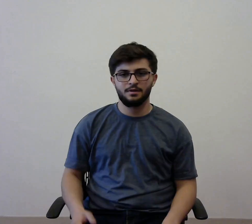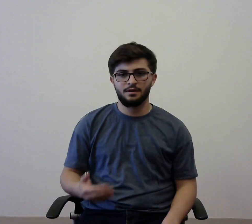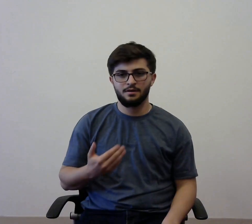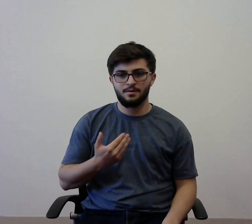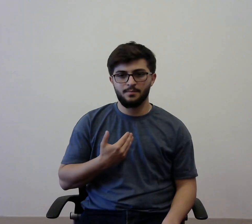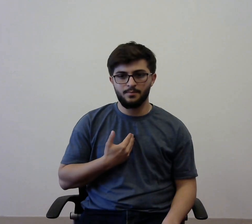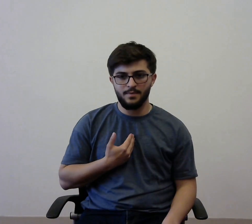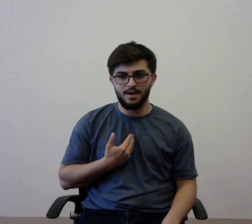mən